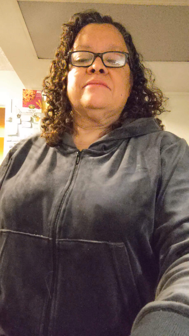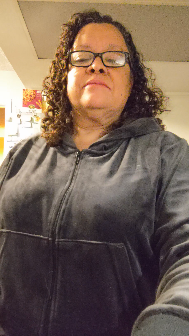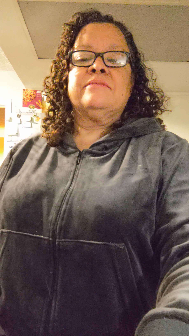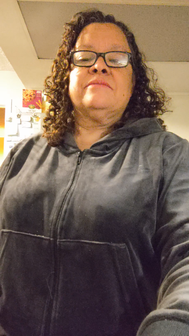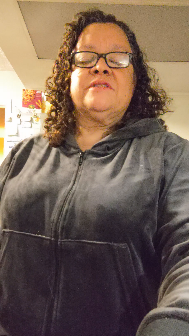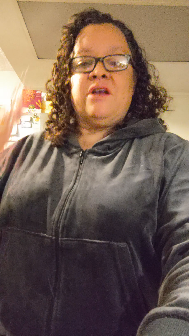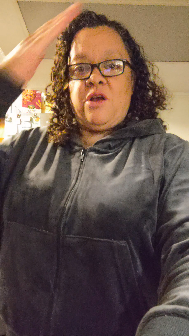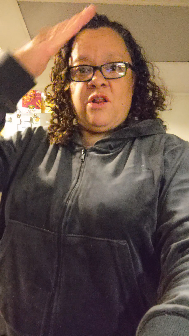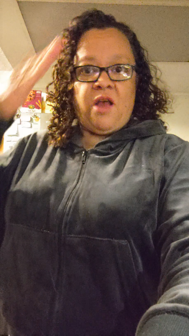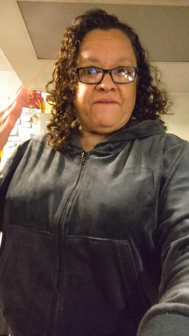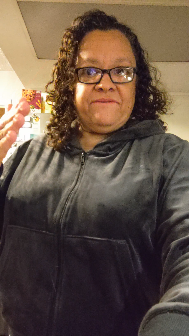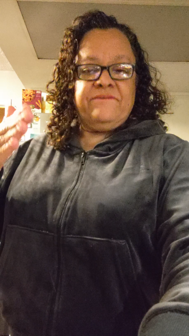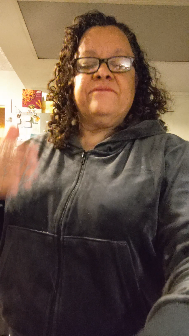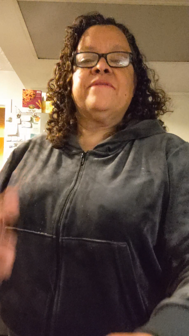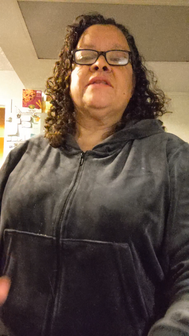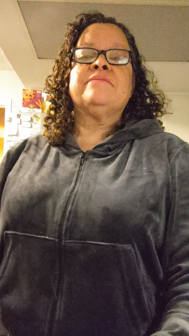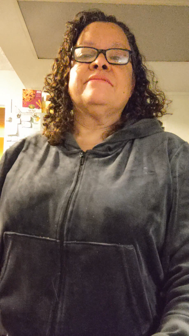roof